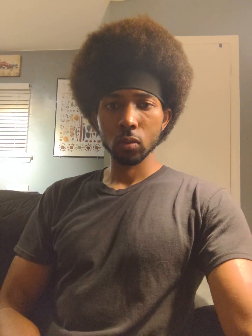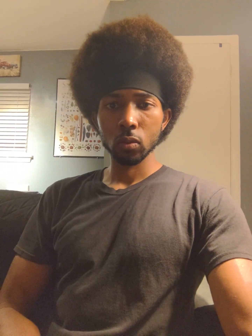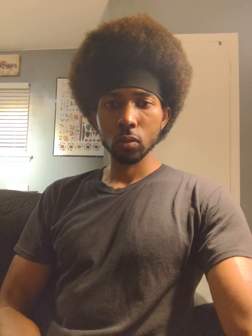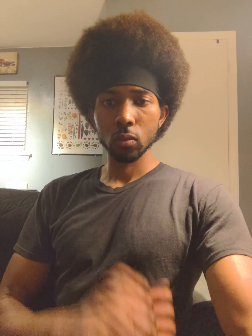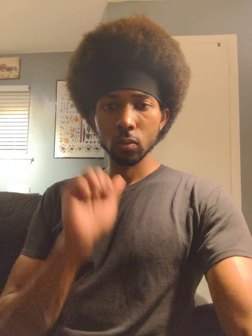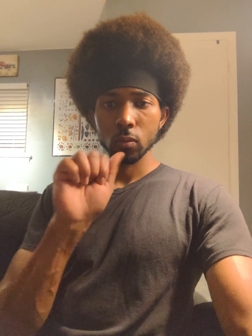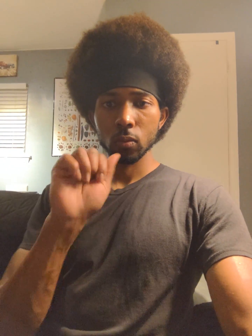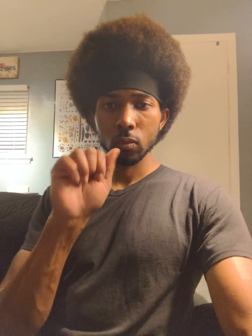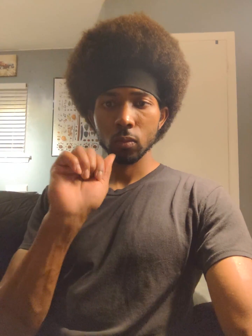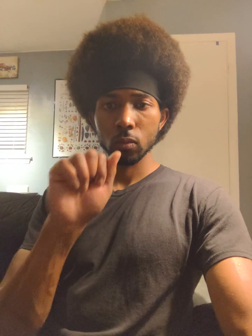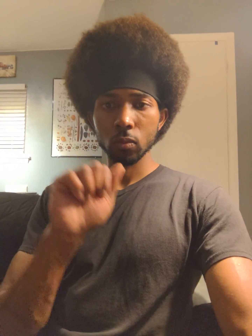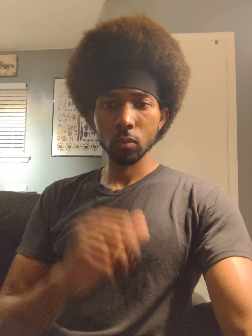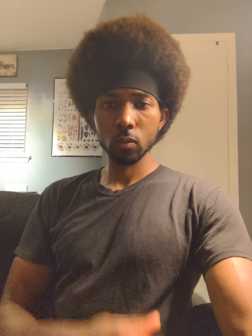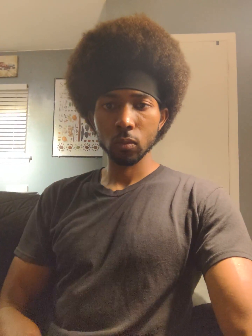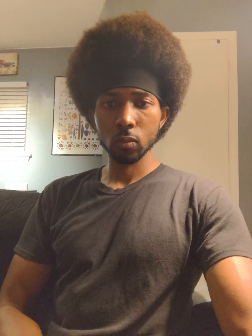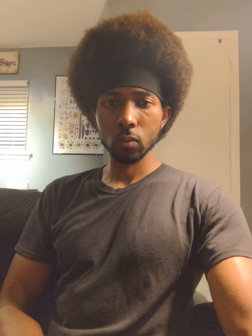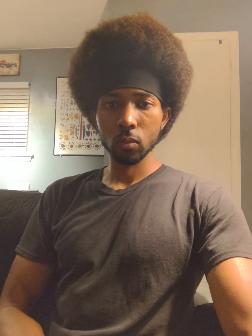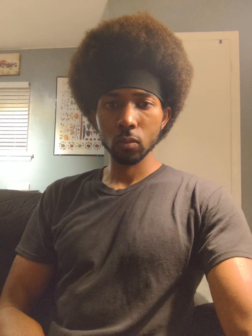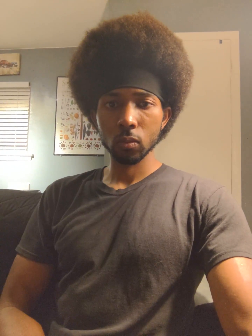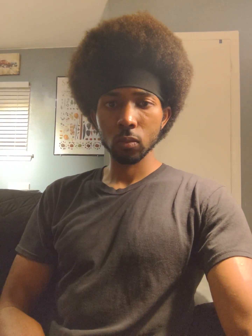knock